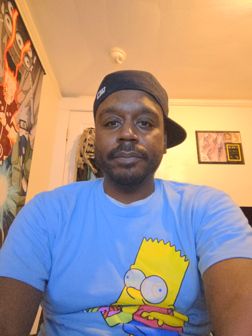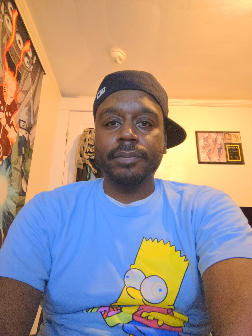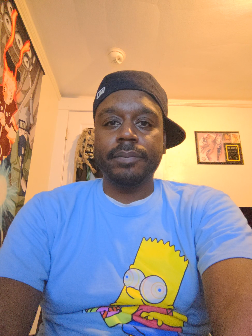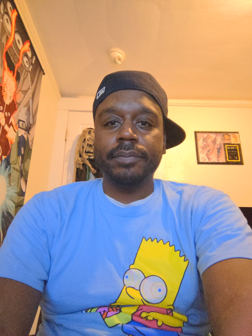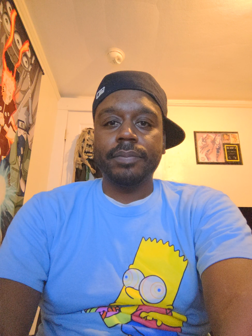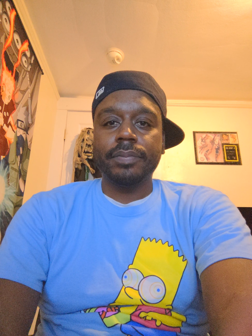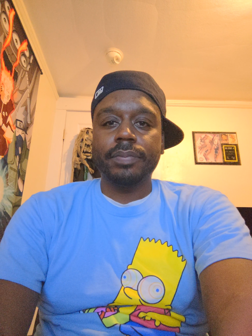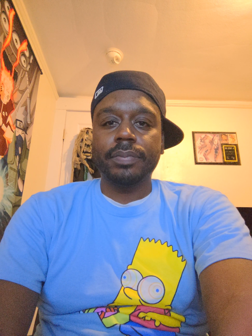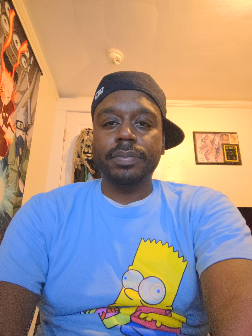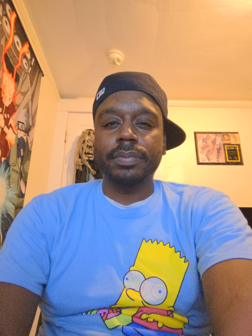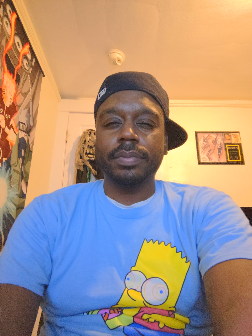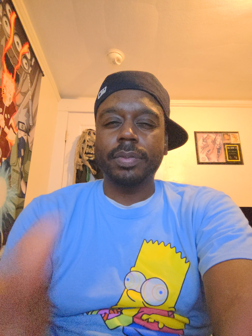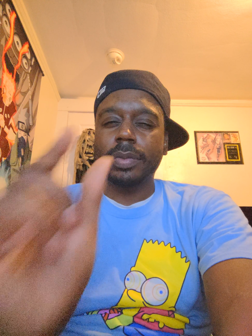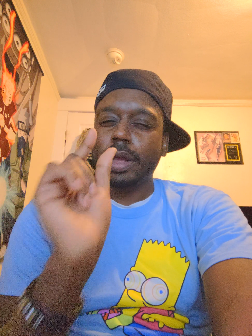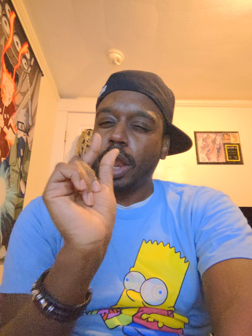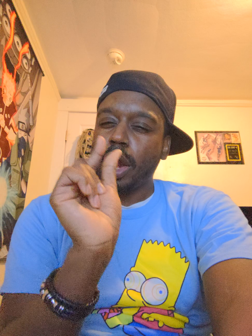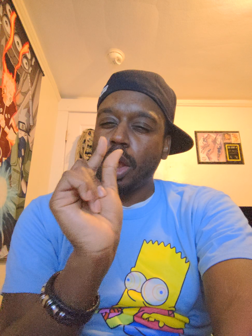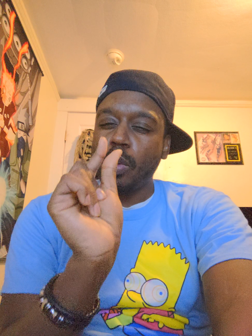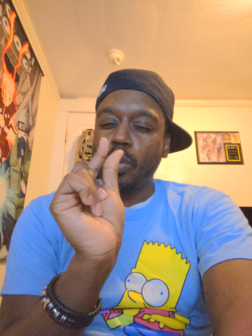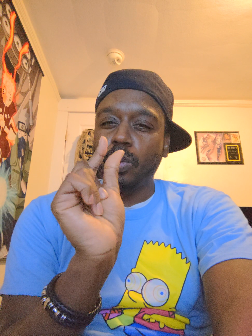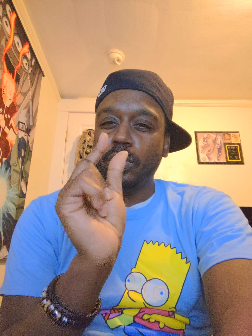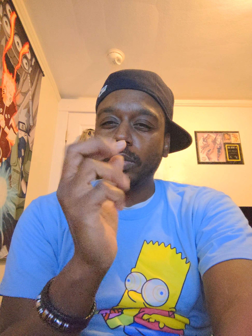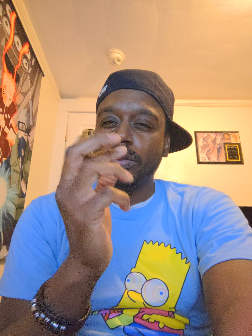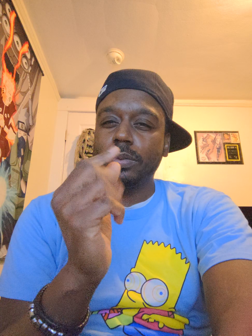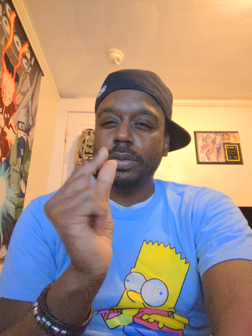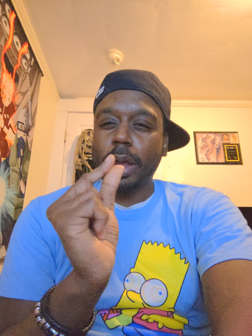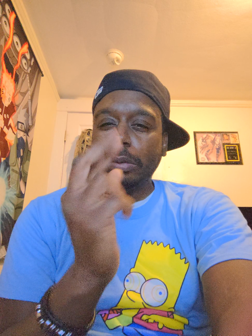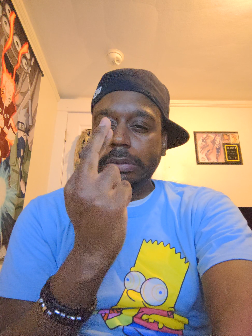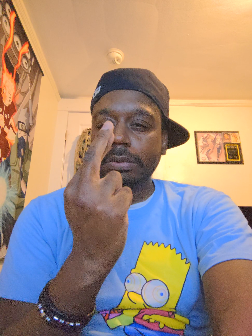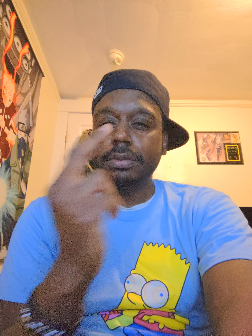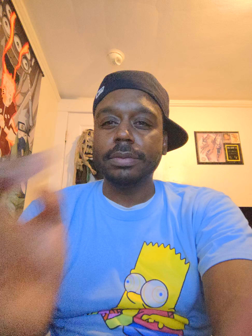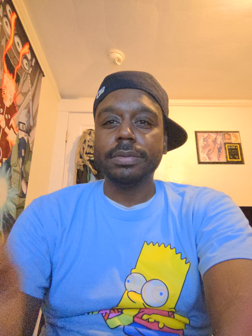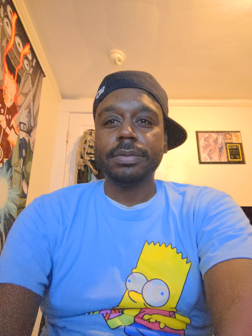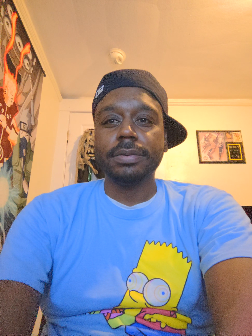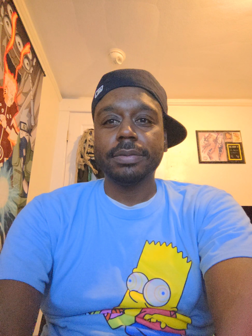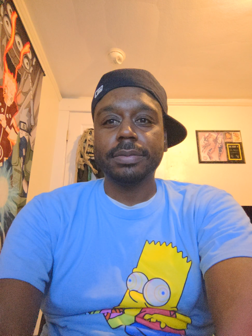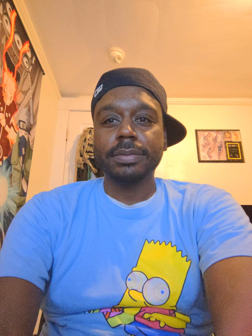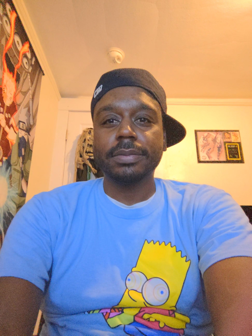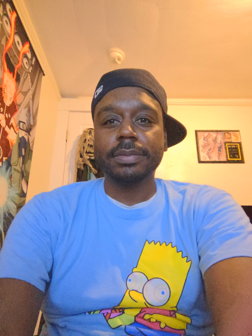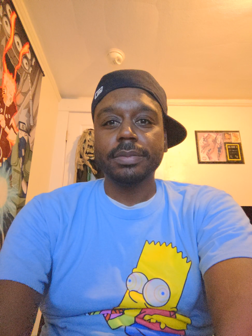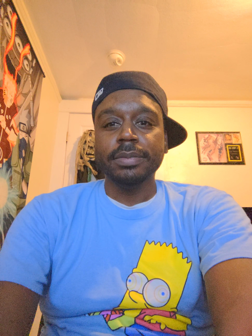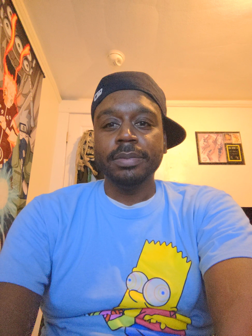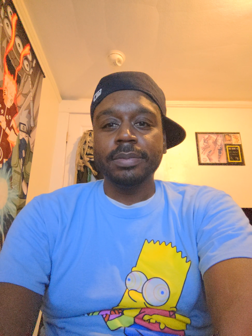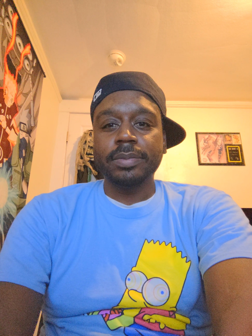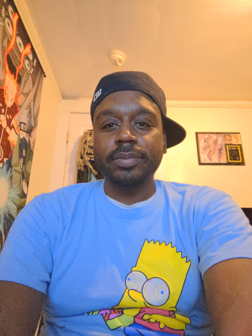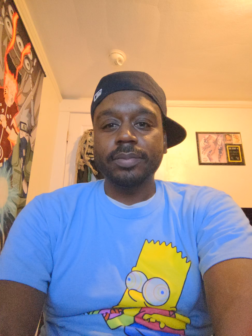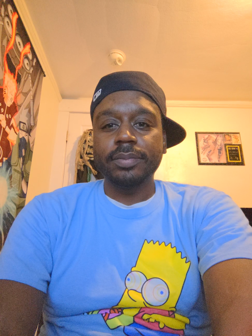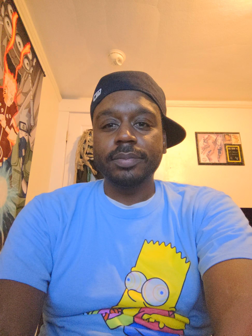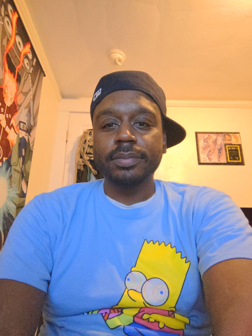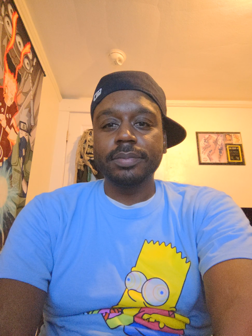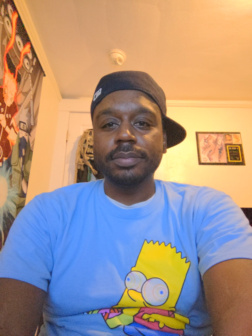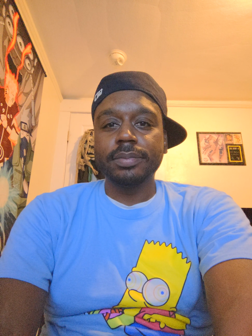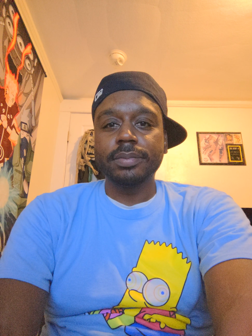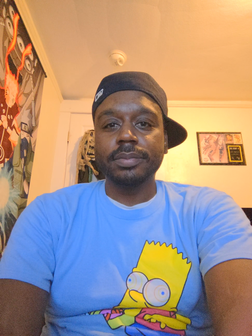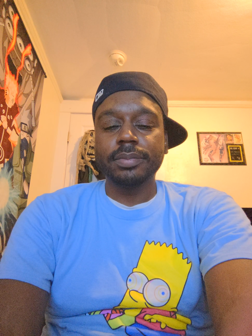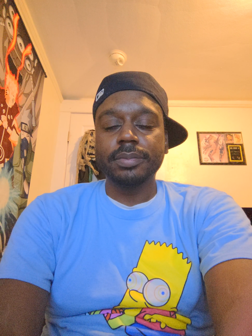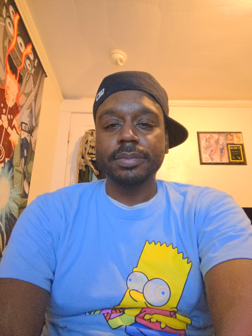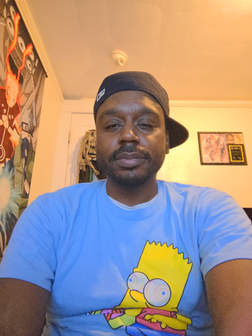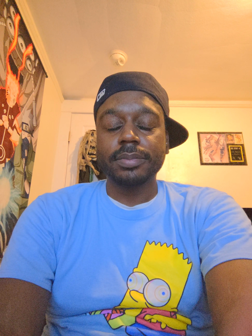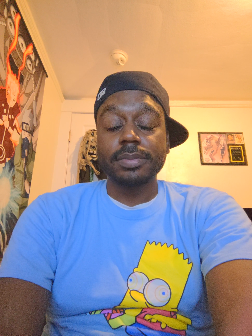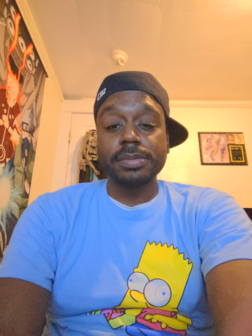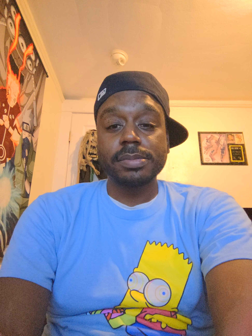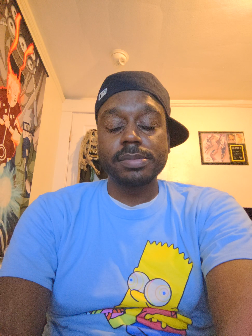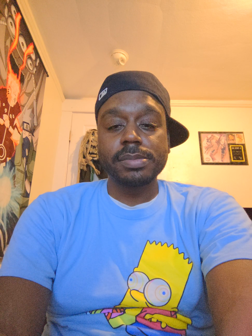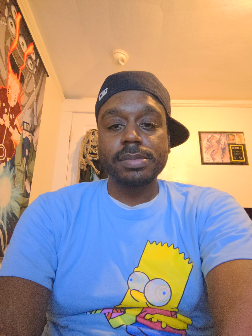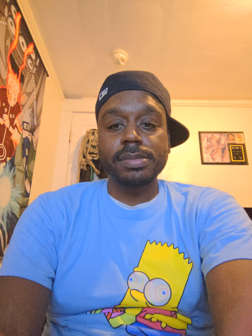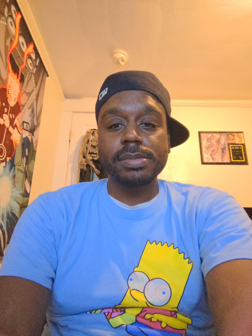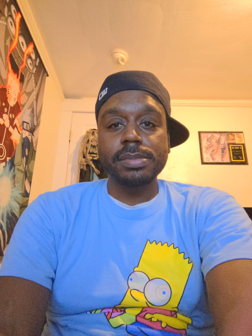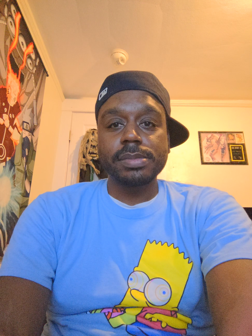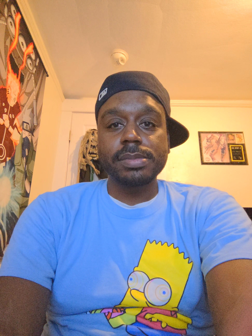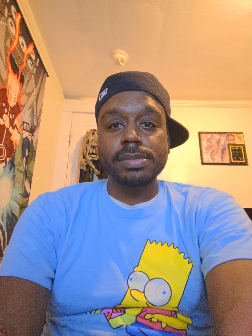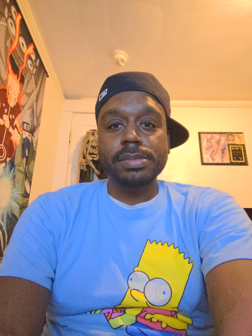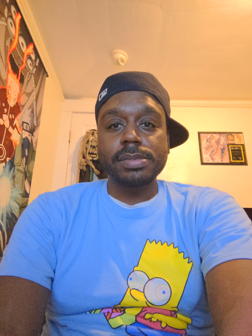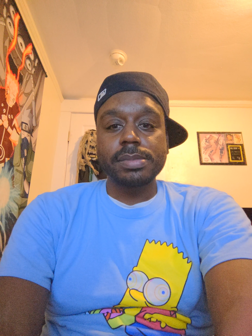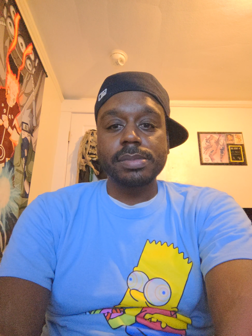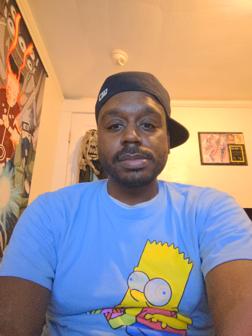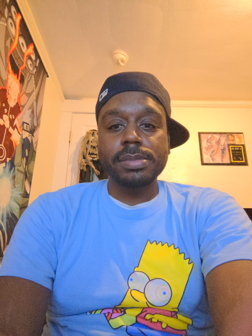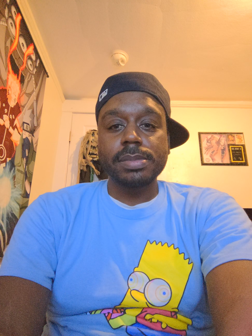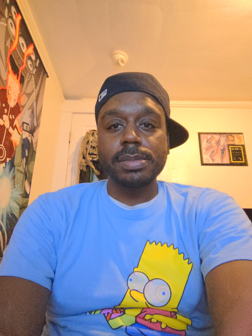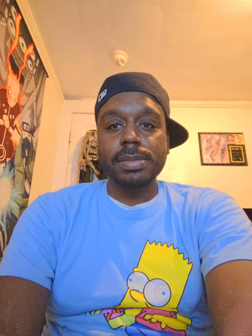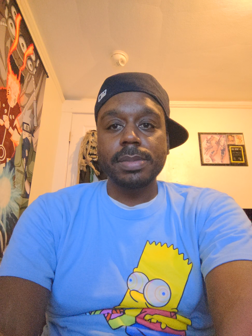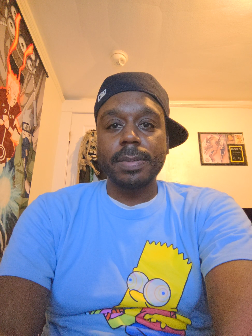close